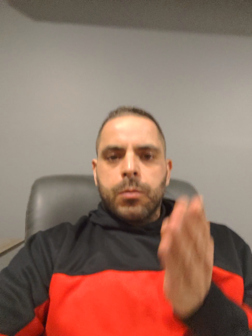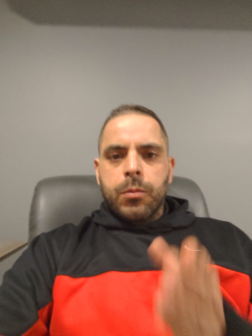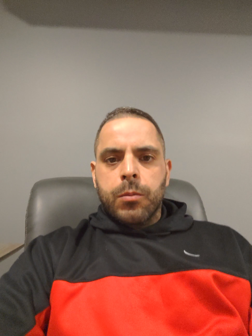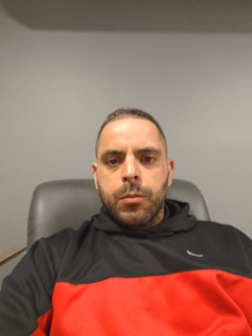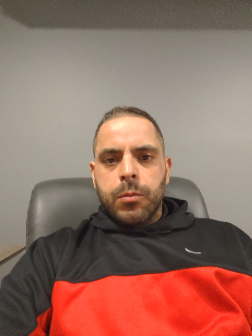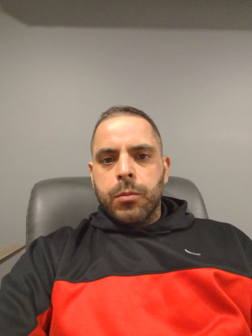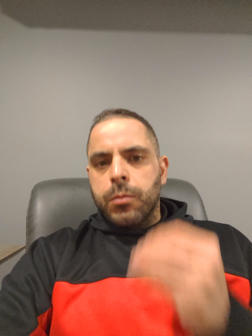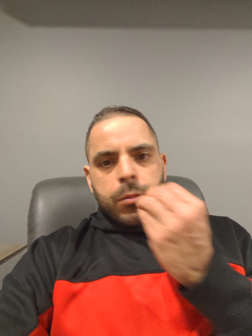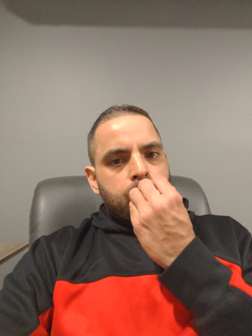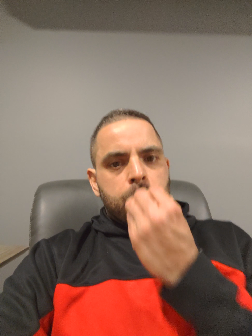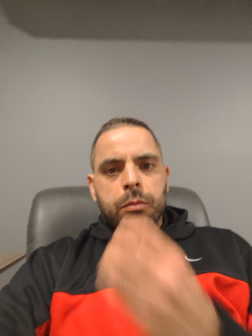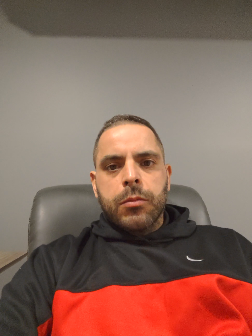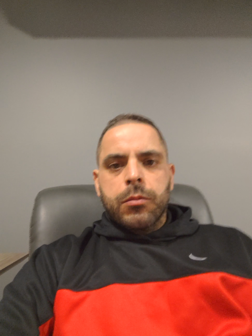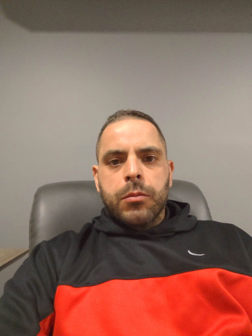kiss